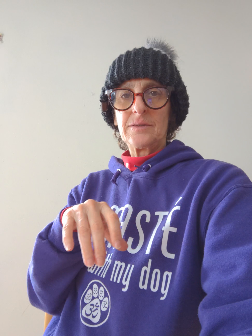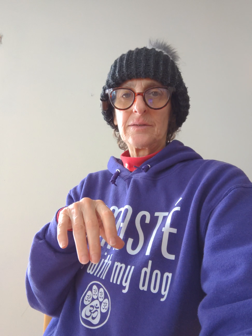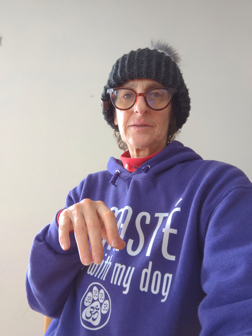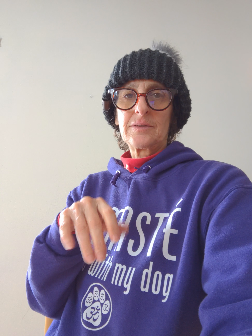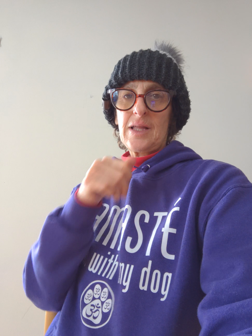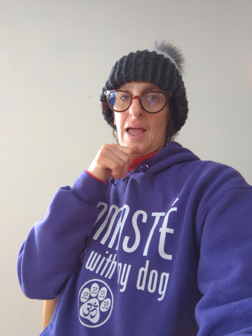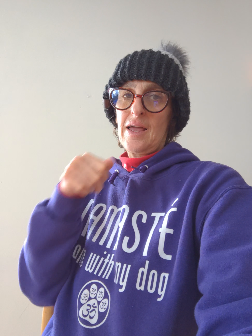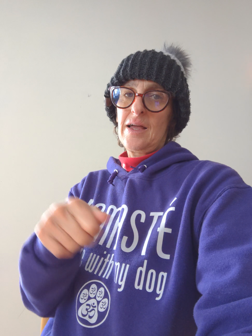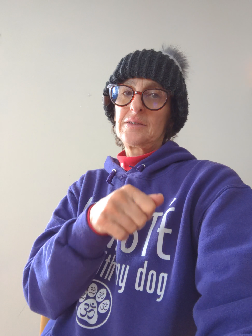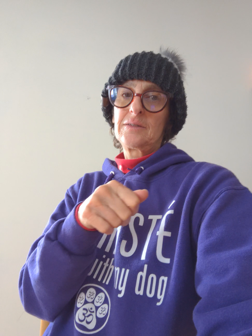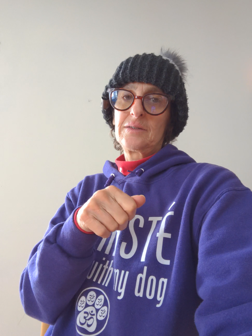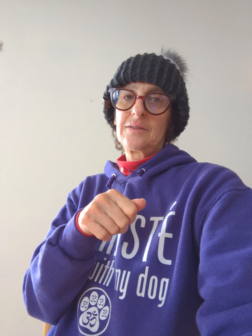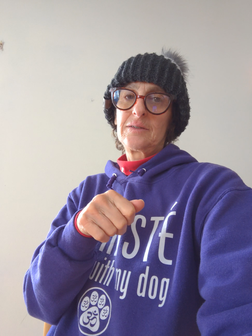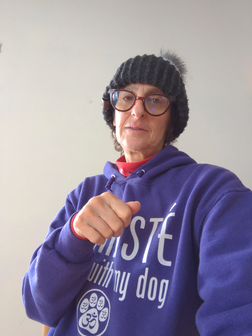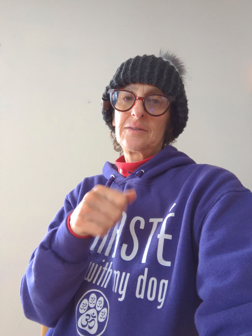hide